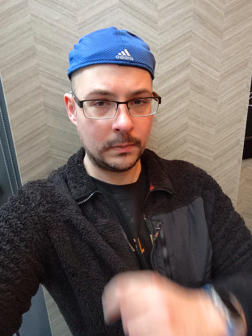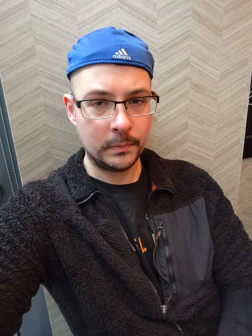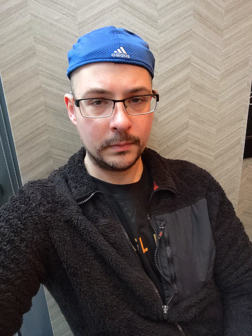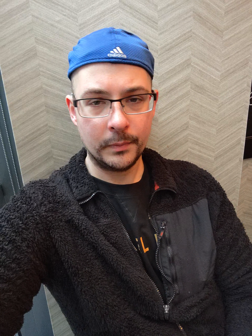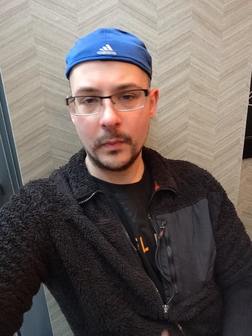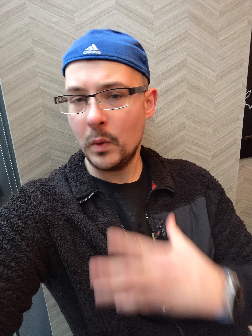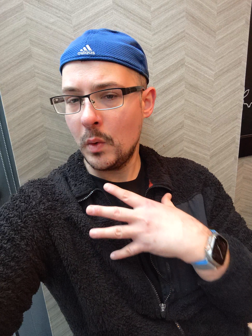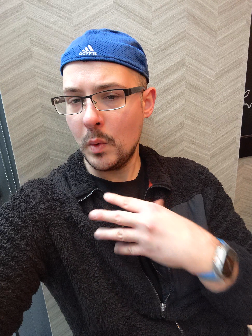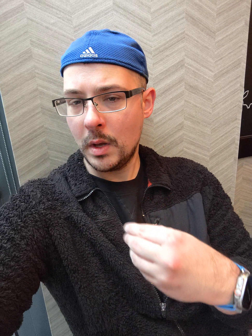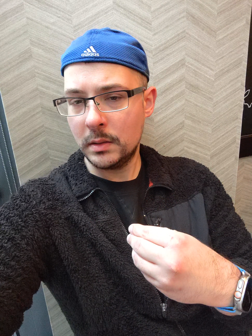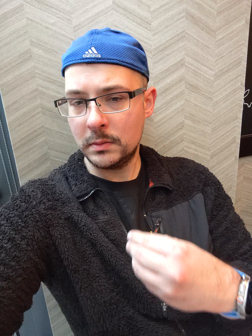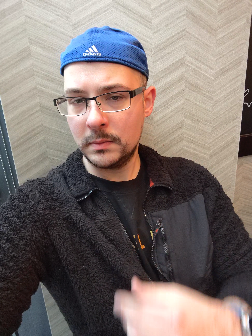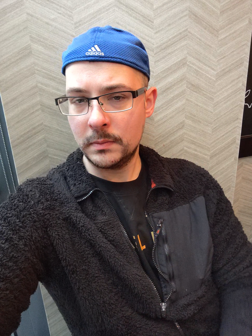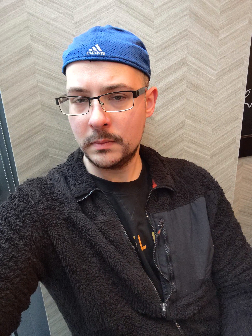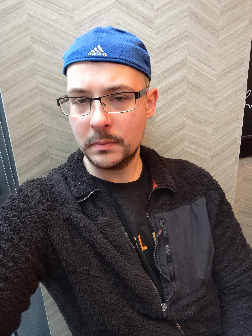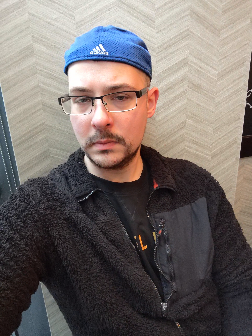white